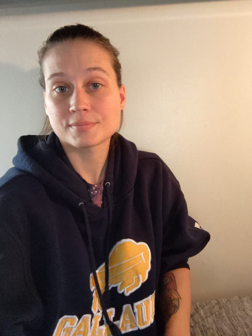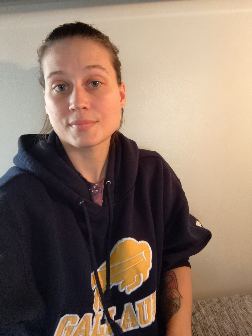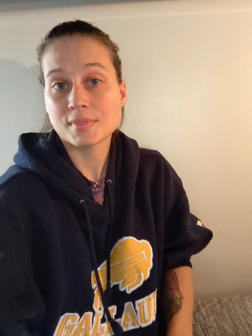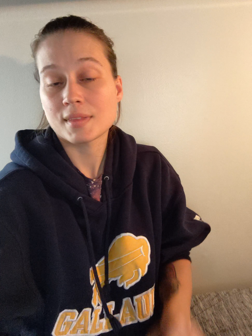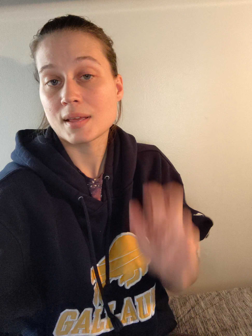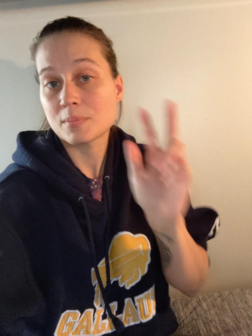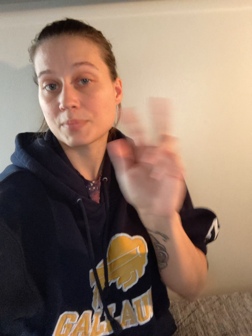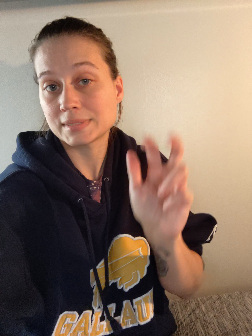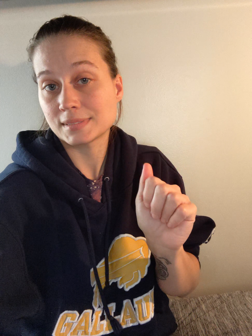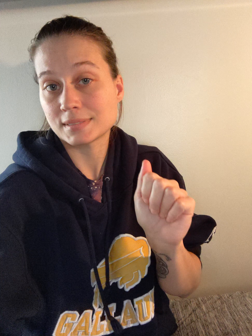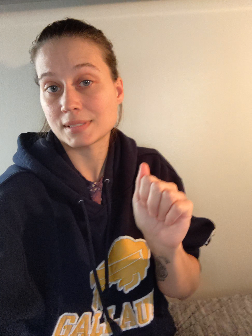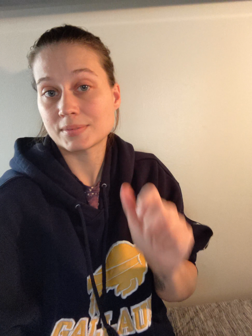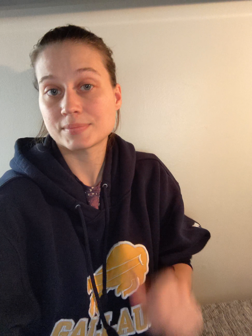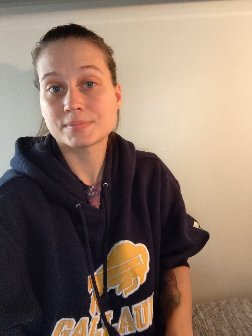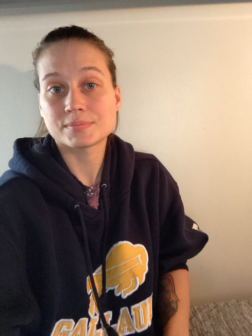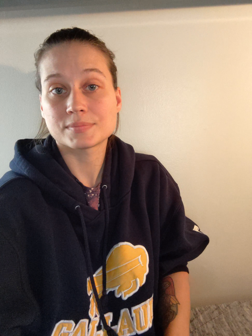pizza